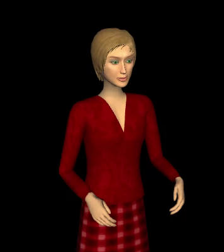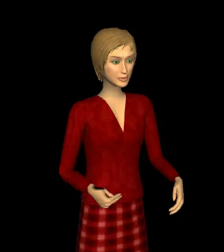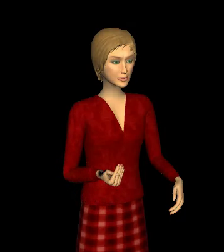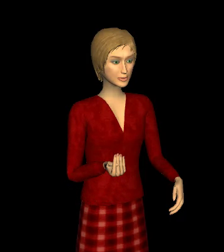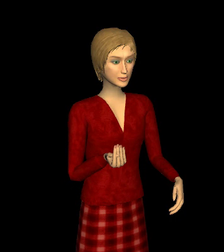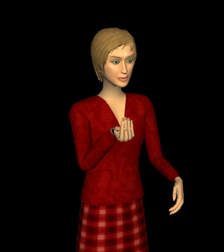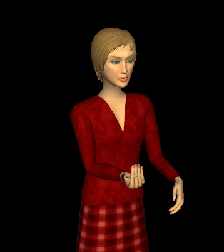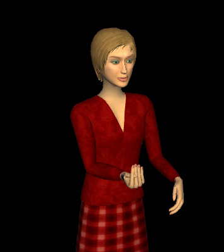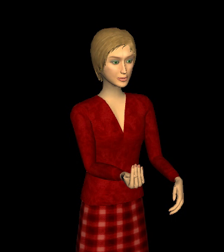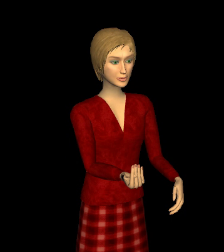يعطي